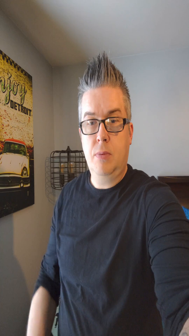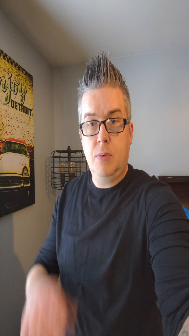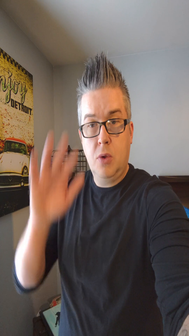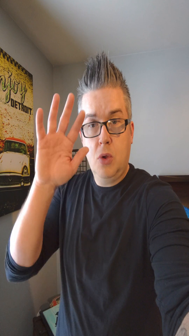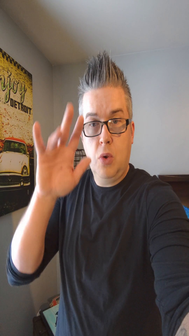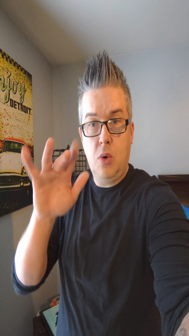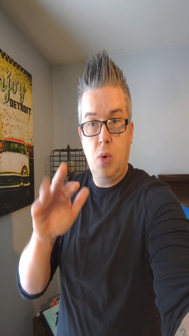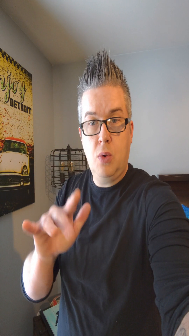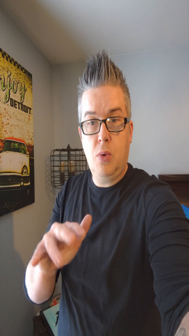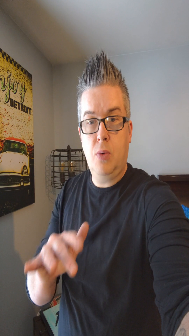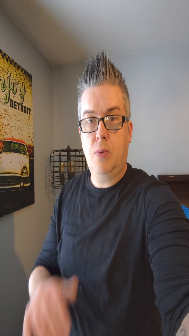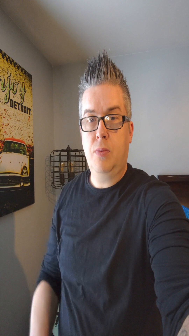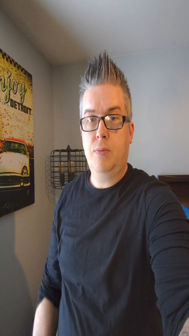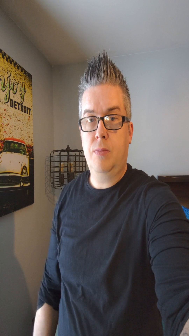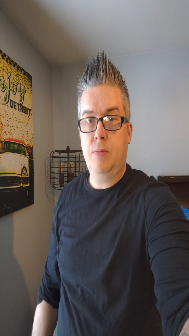snow